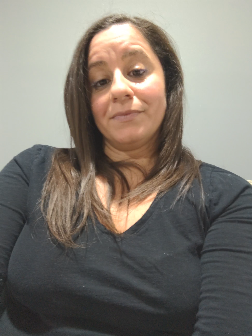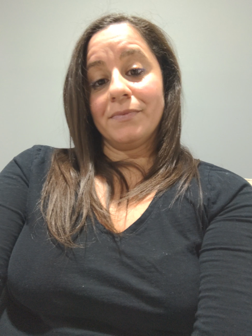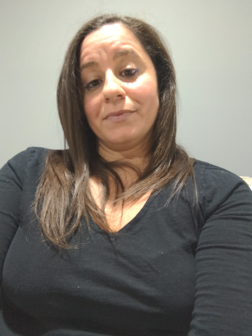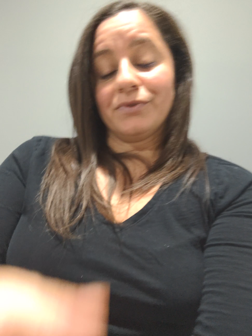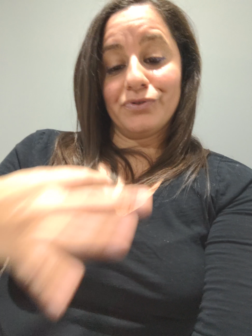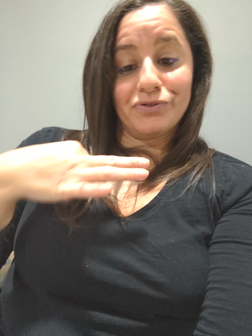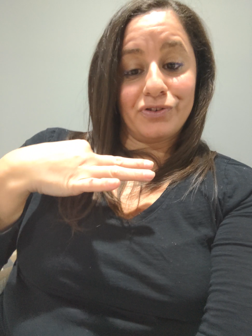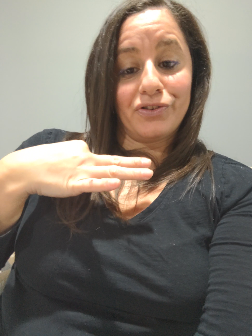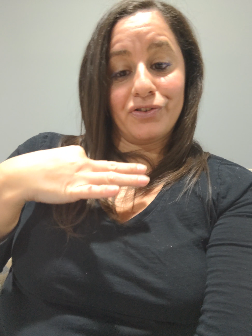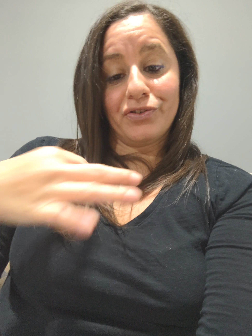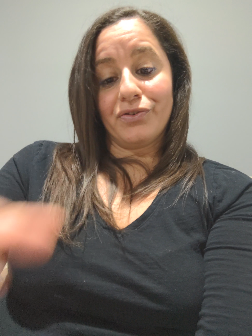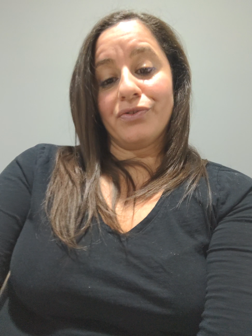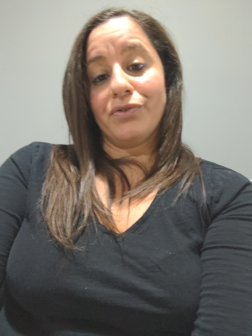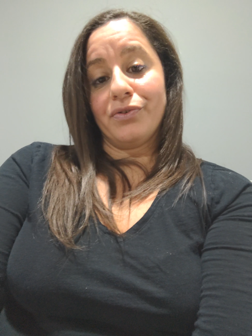shirt